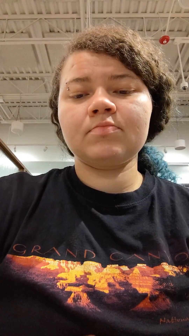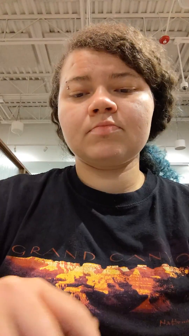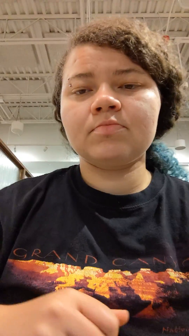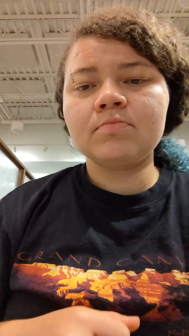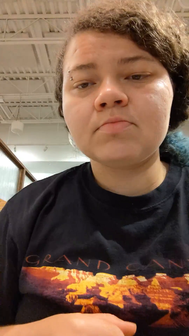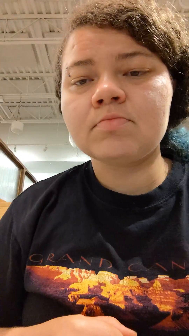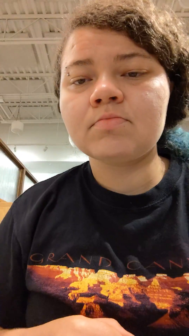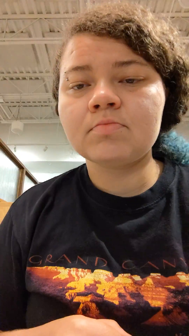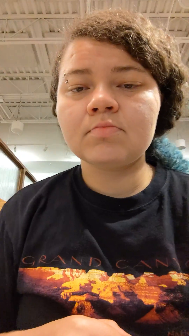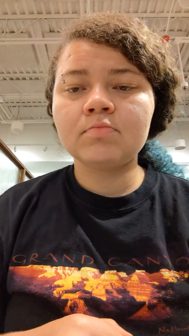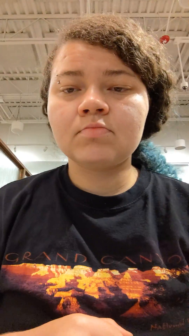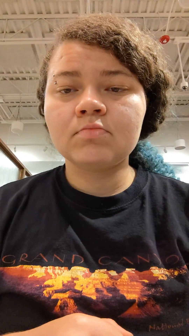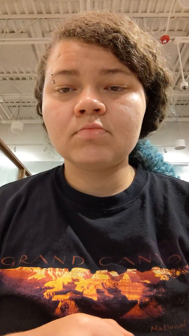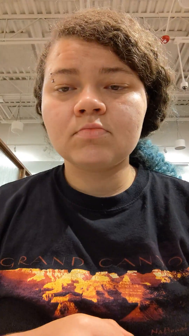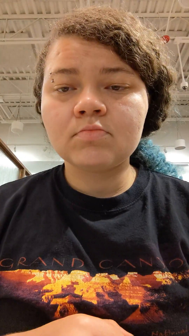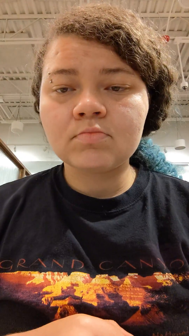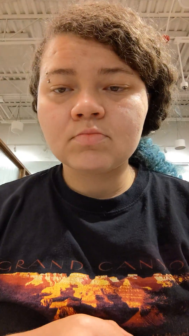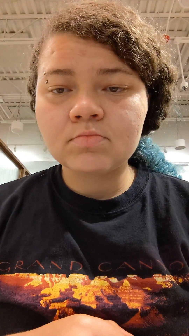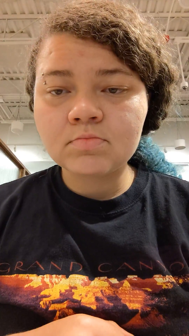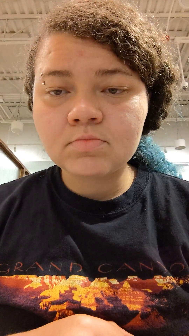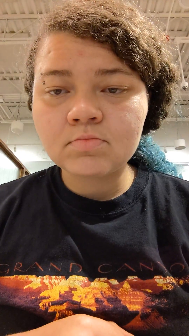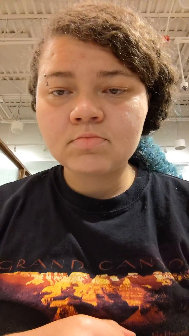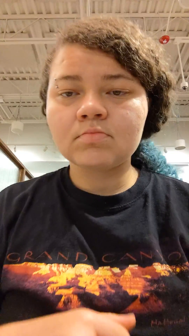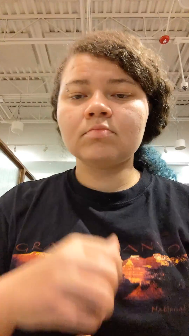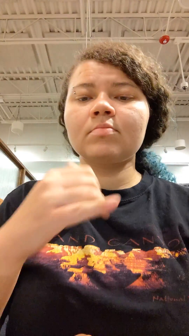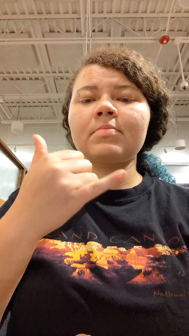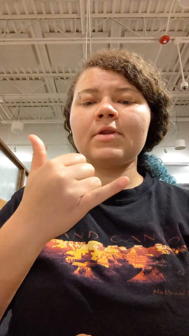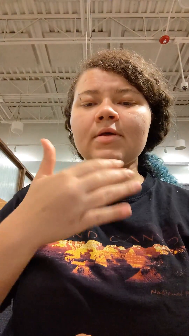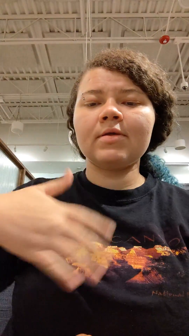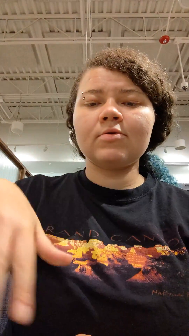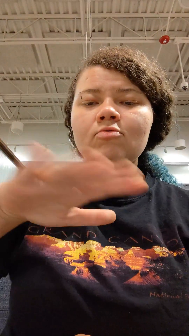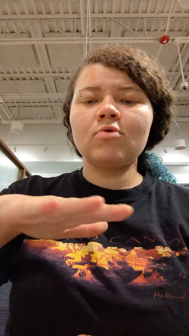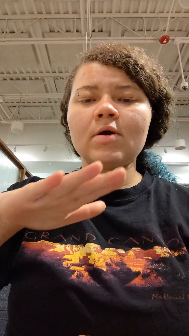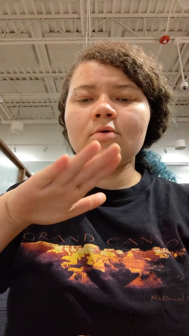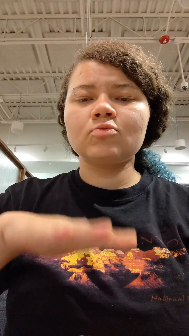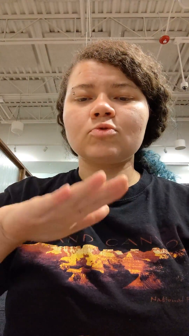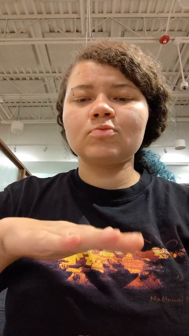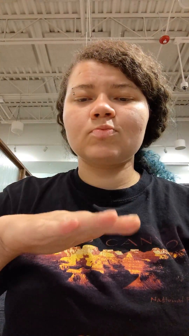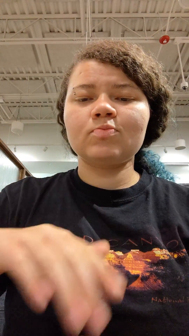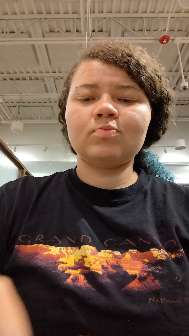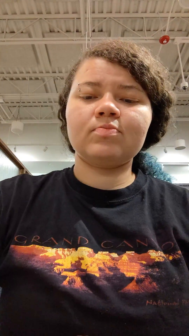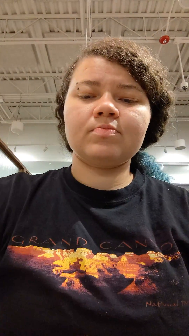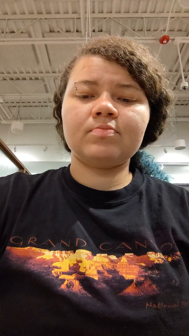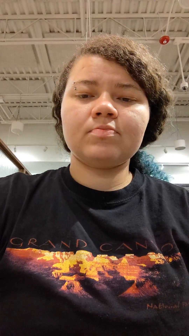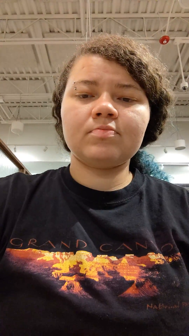playground